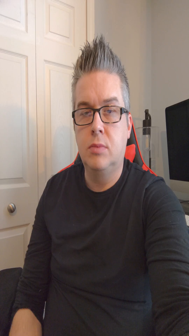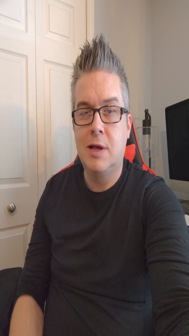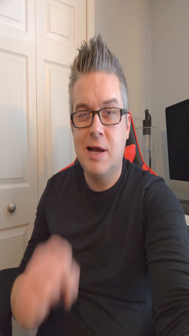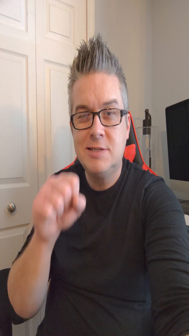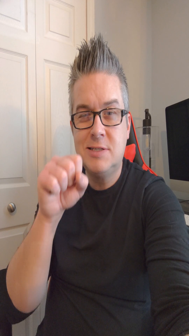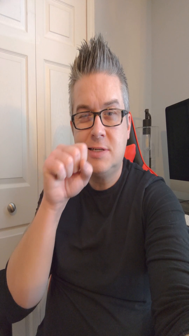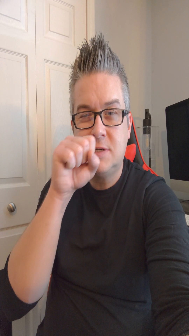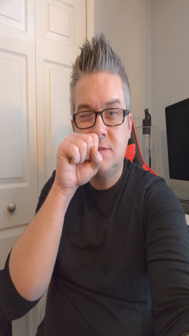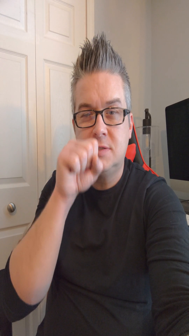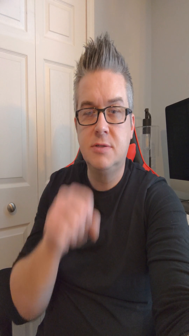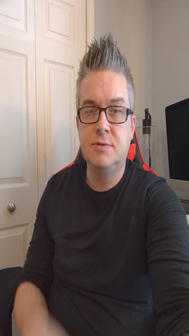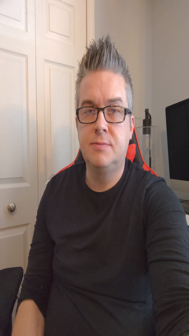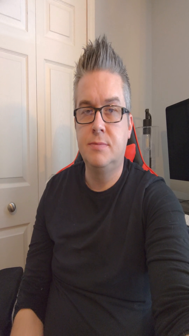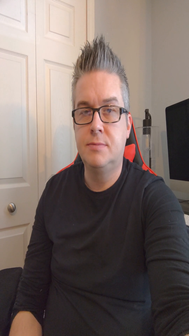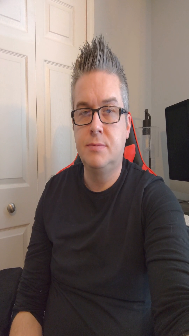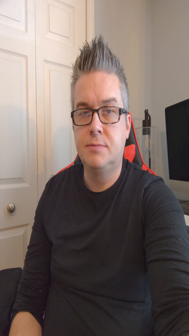carrot